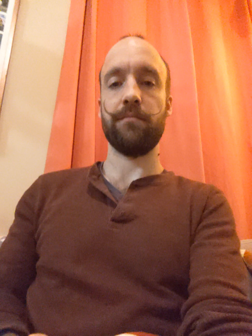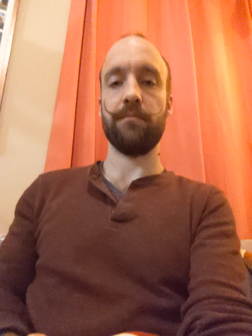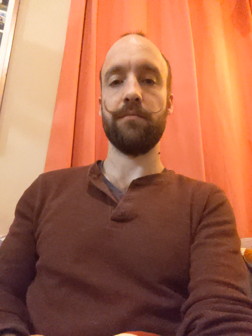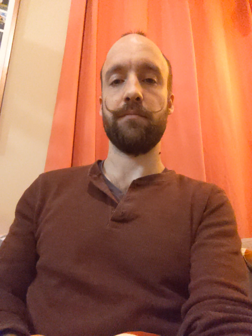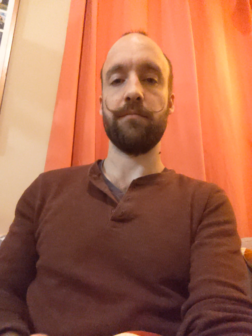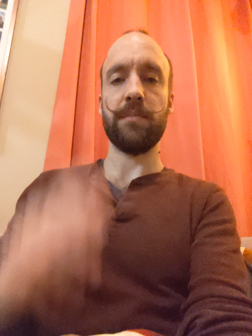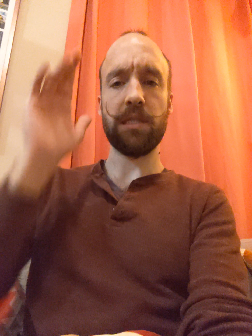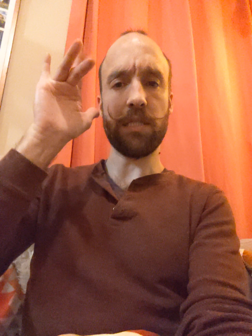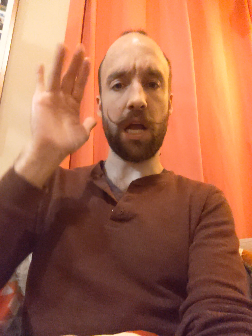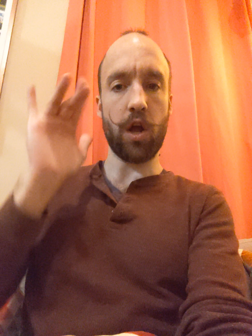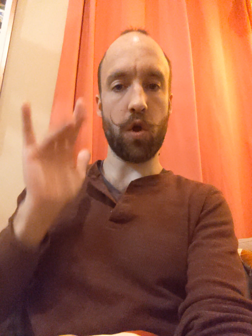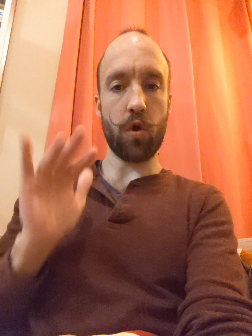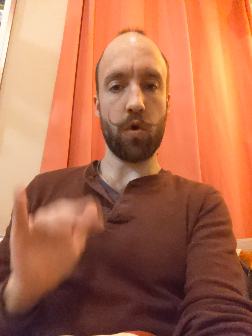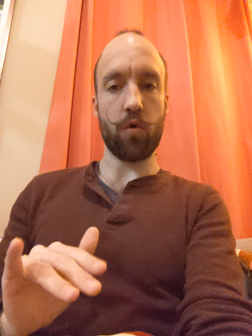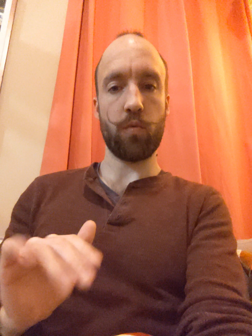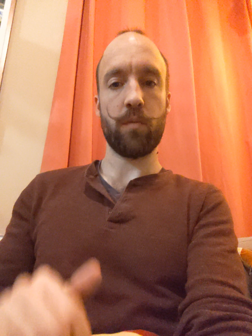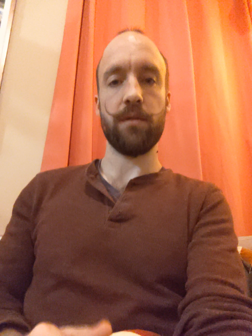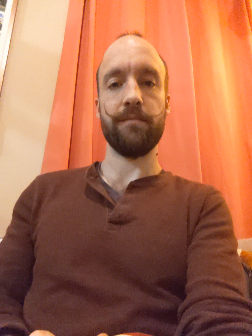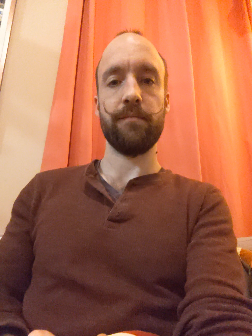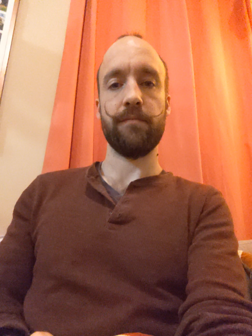snow